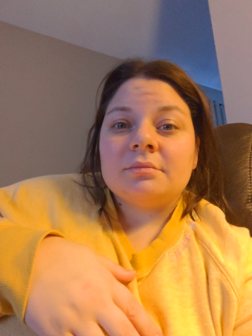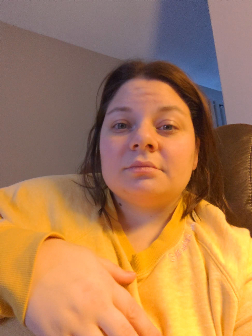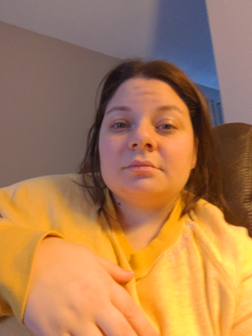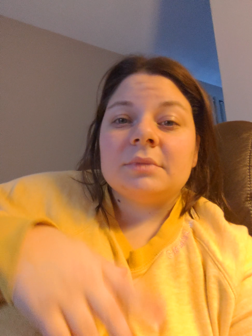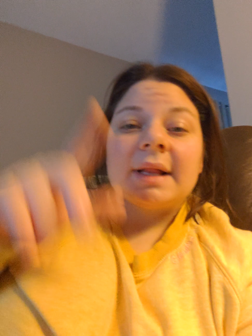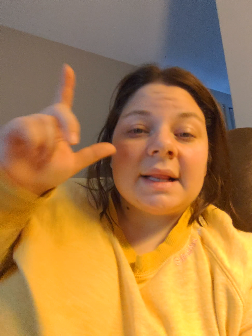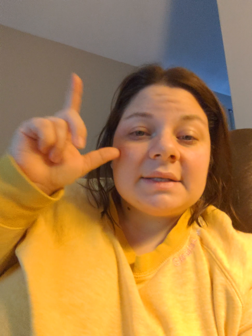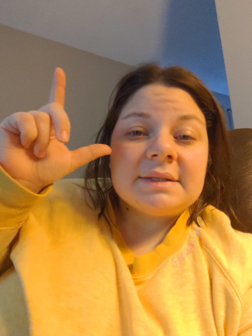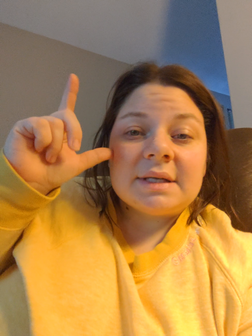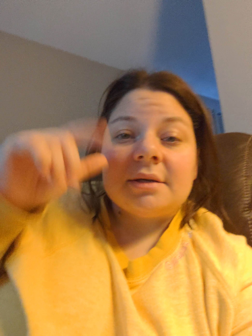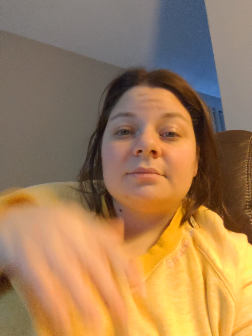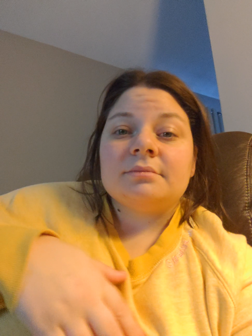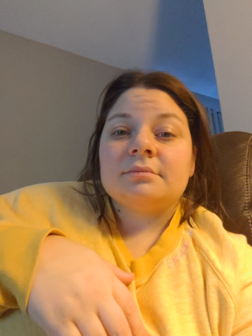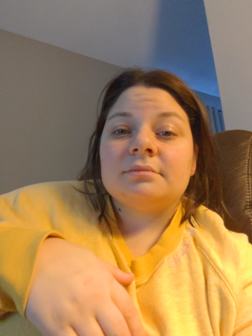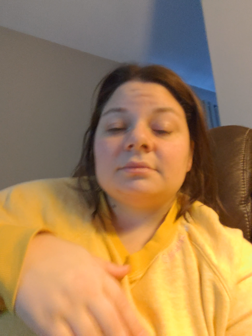listen